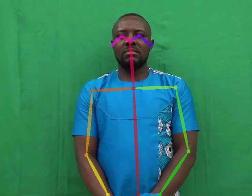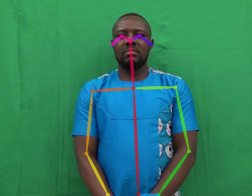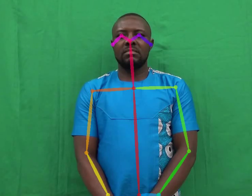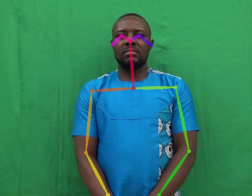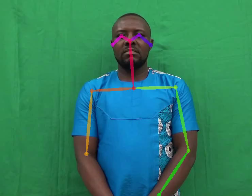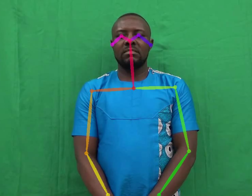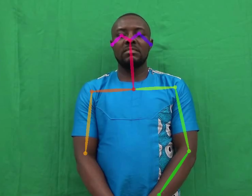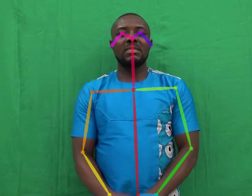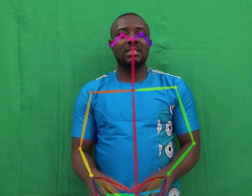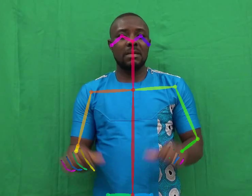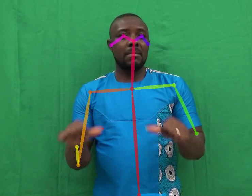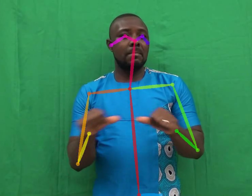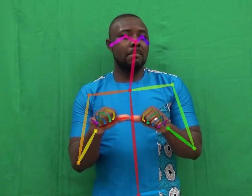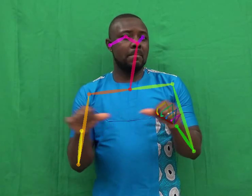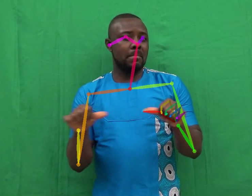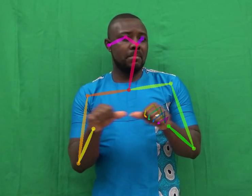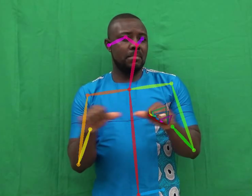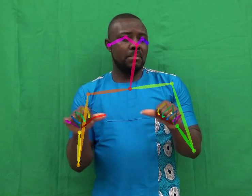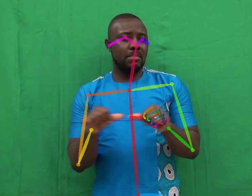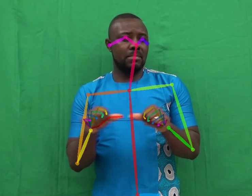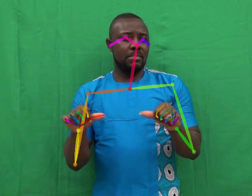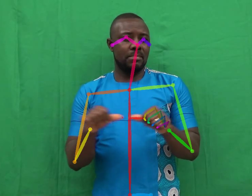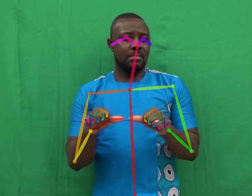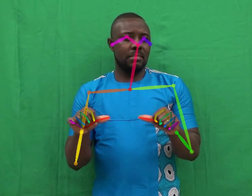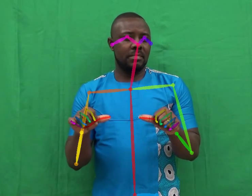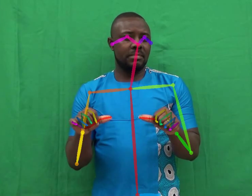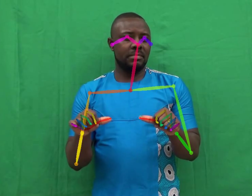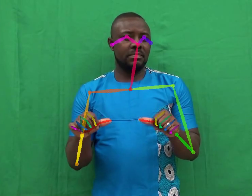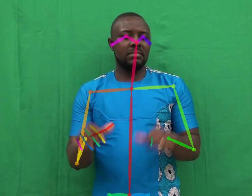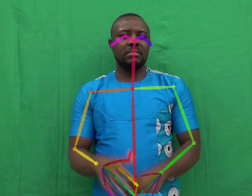measure